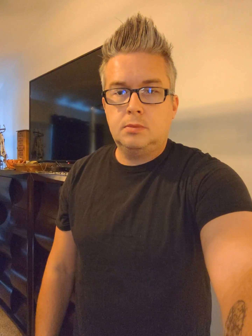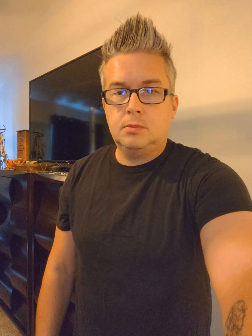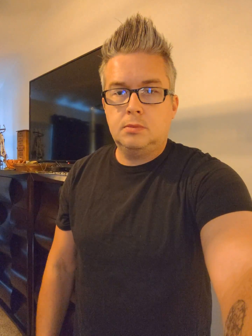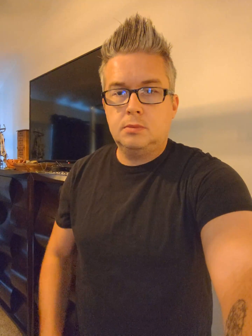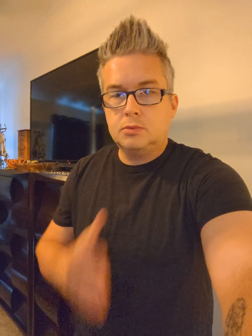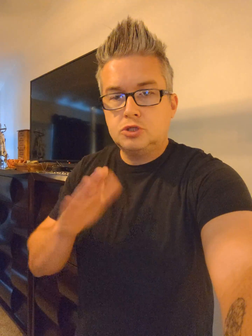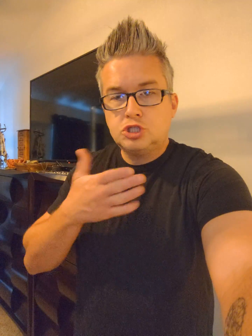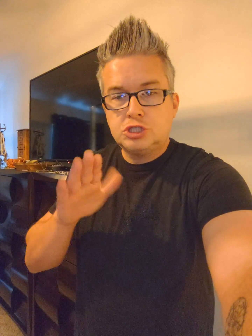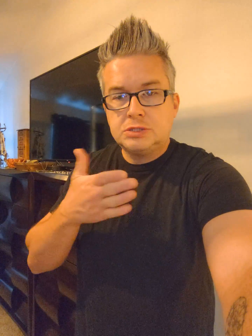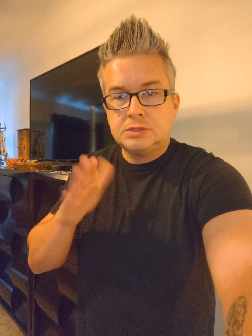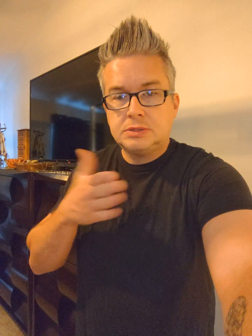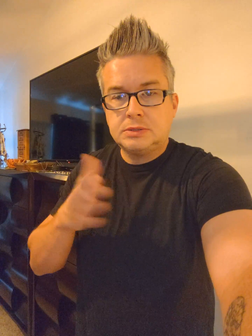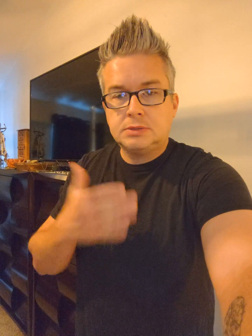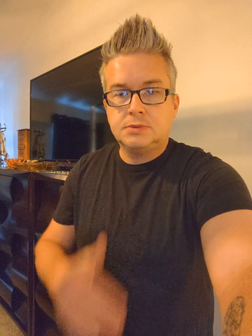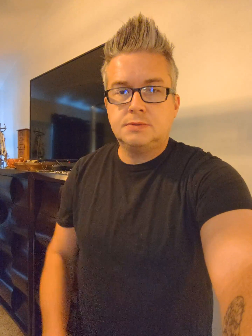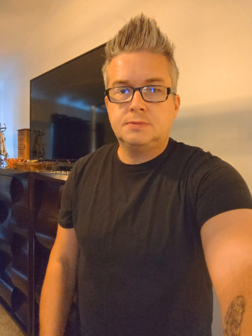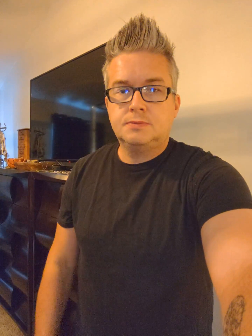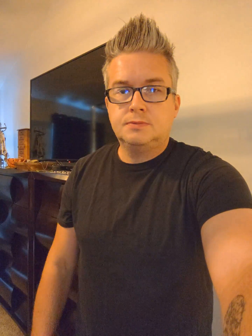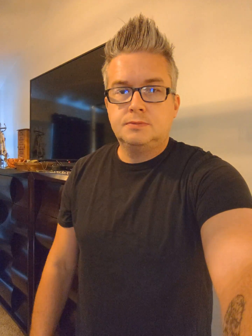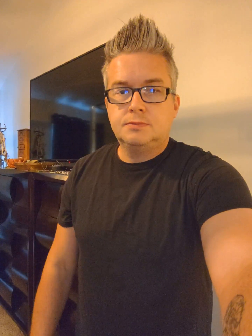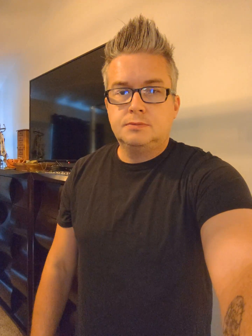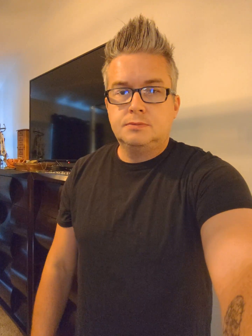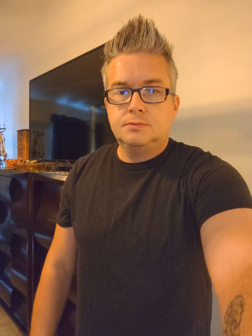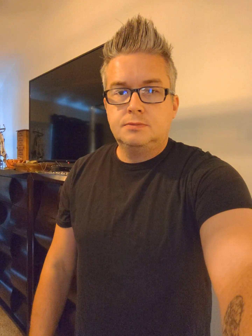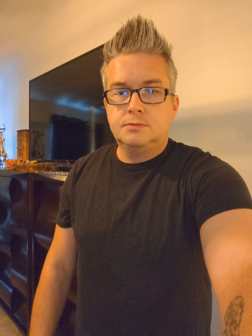share